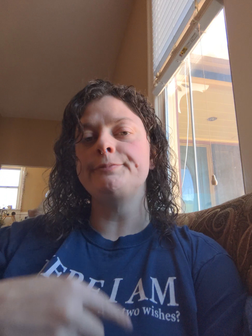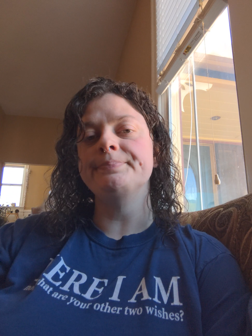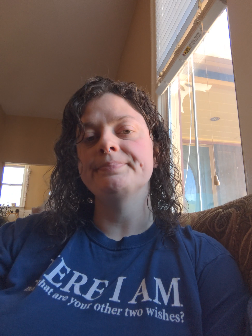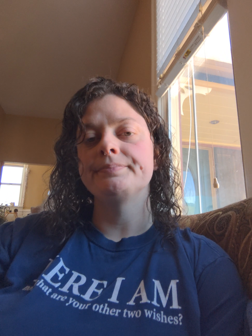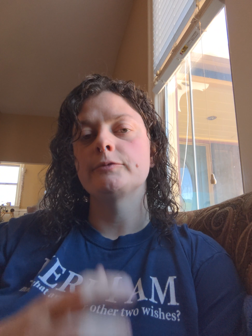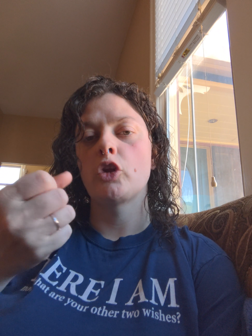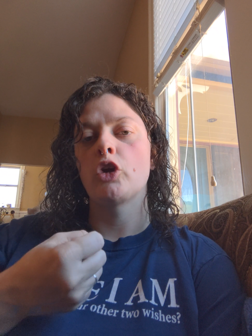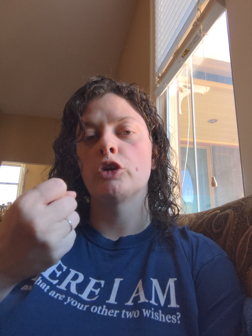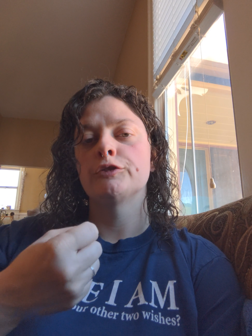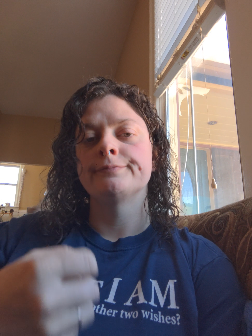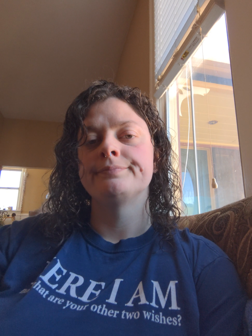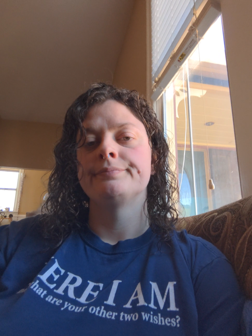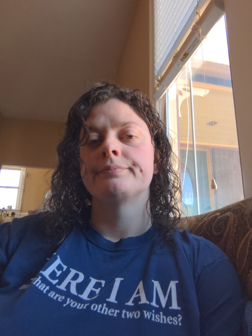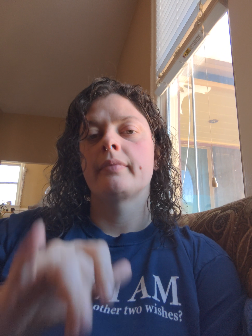car